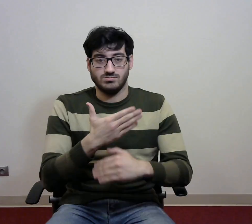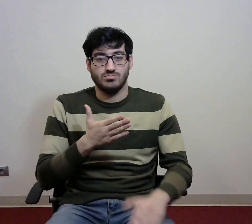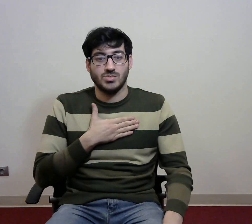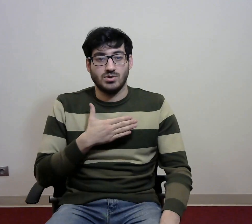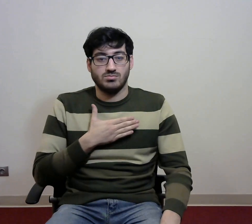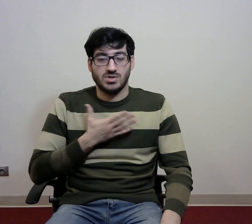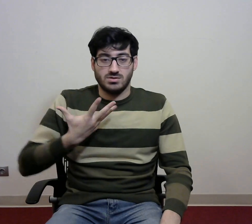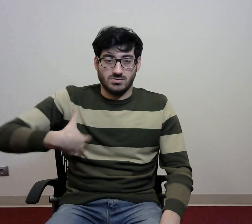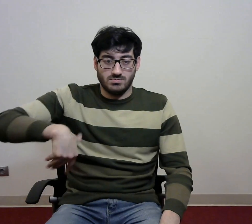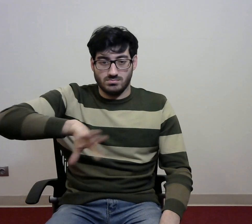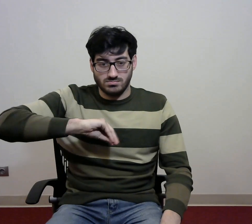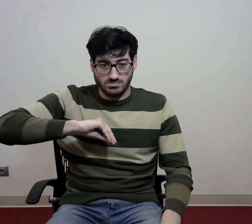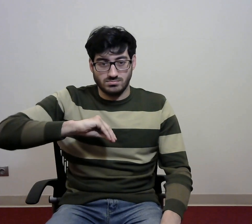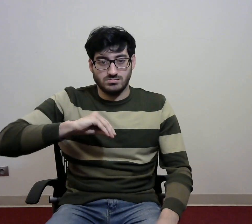biz